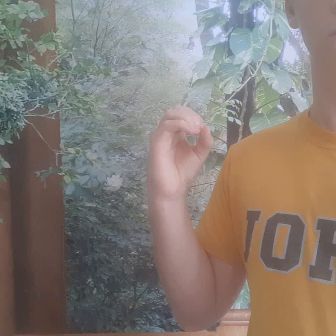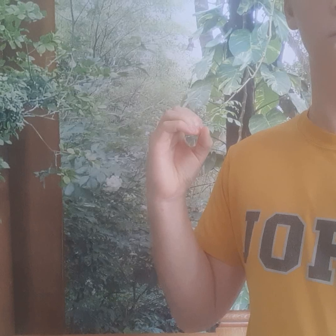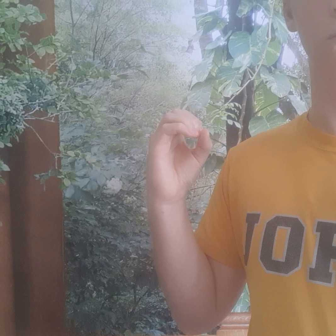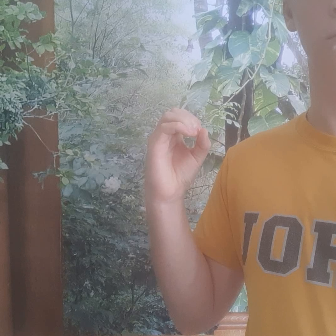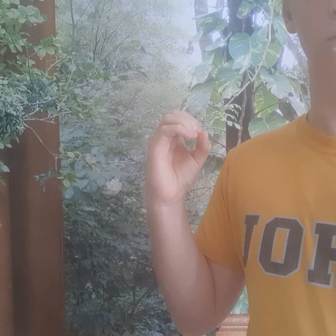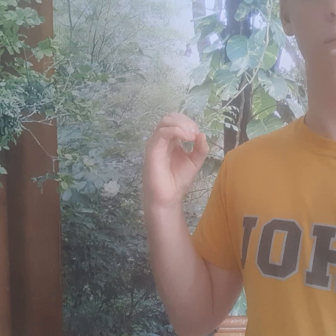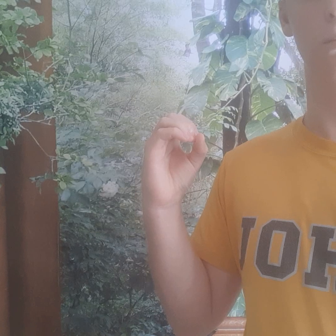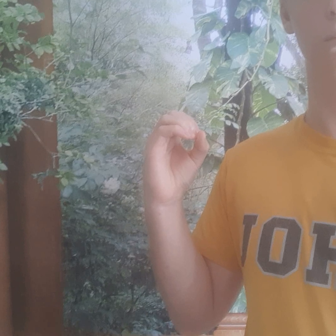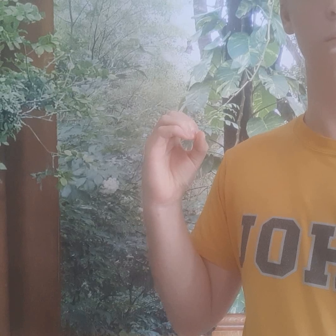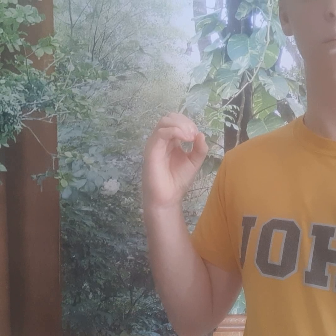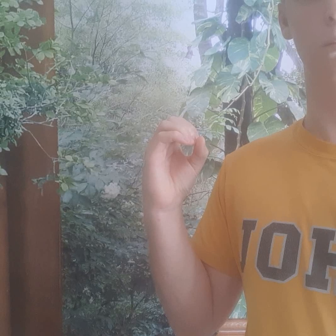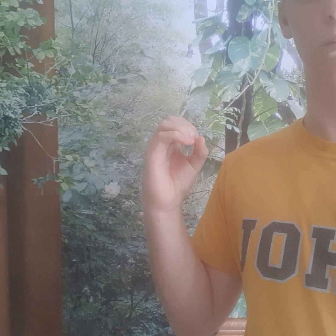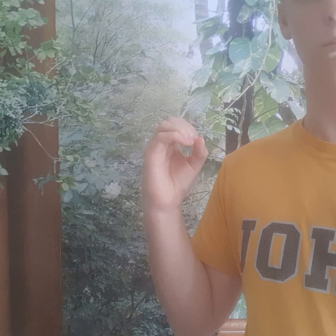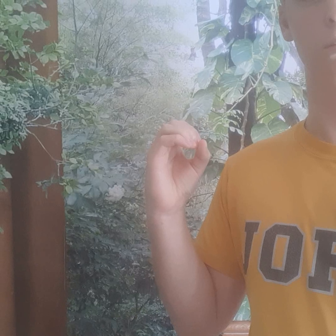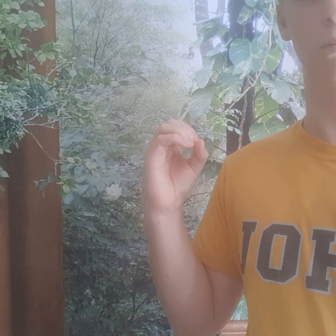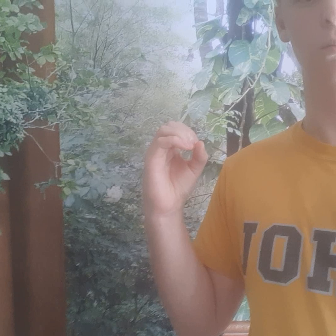Е